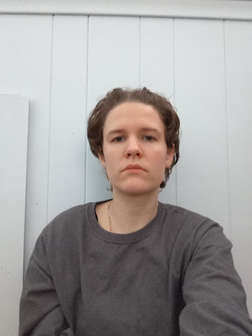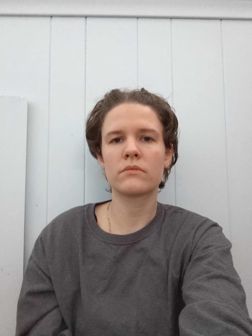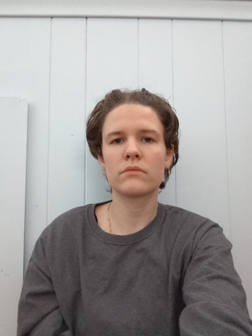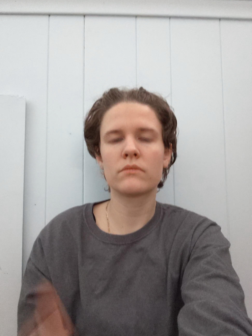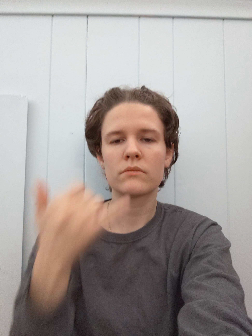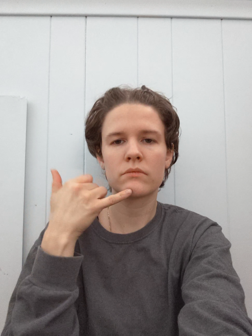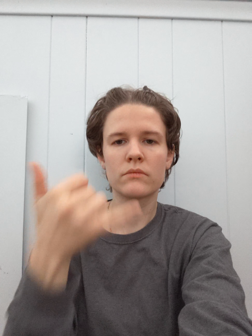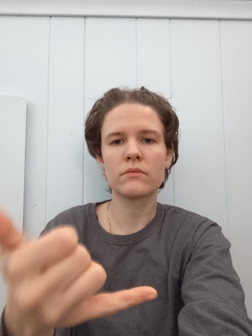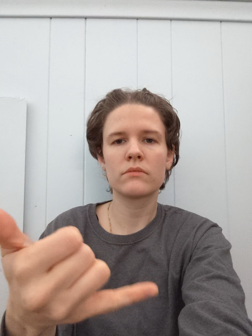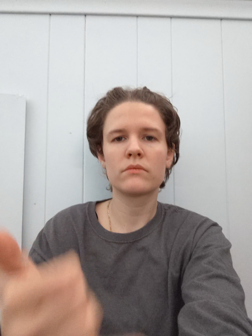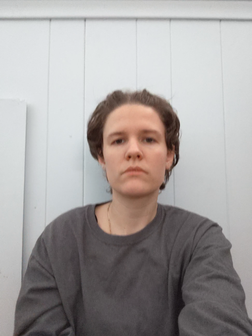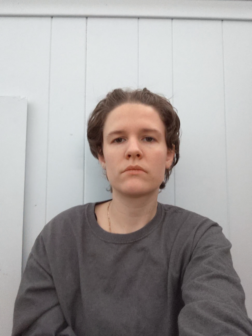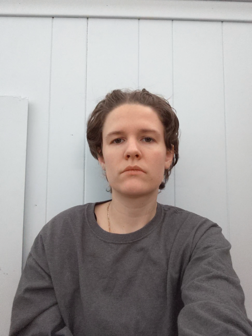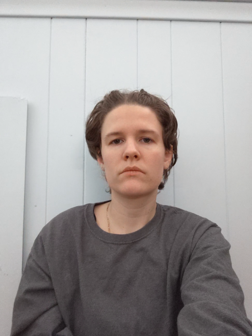call on the phone